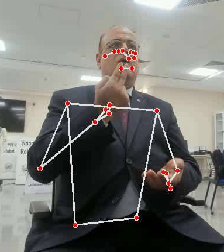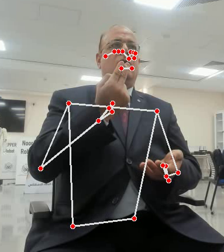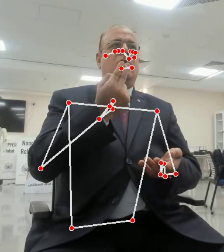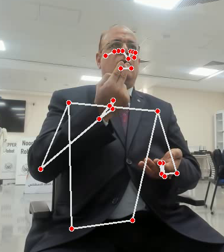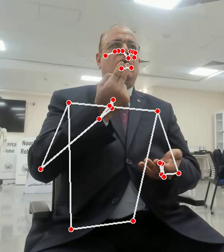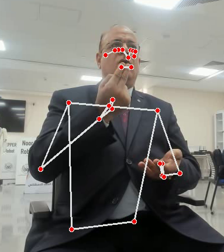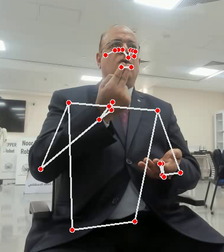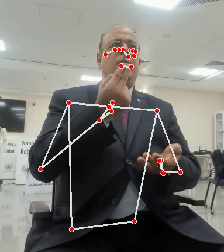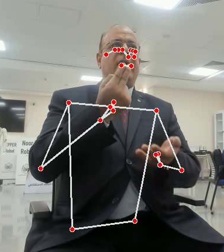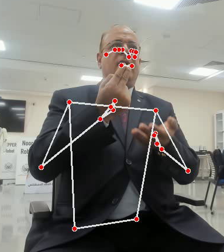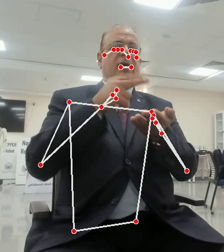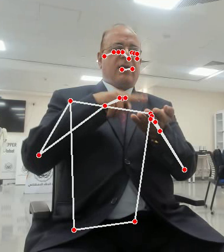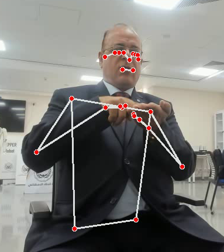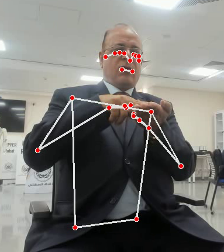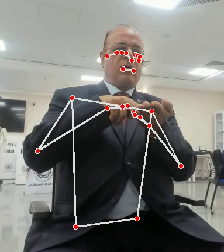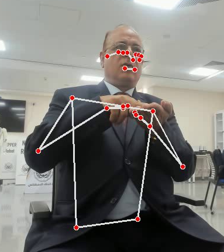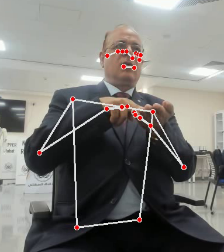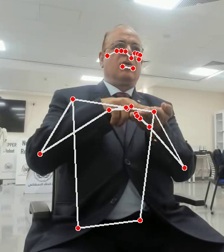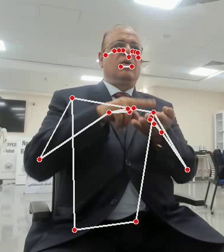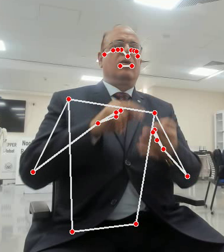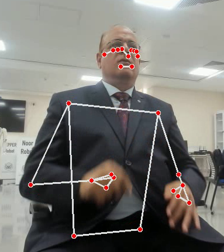gomma